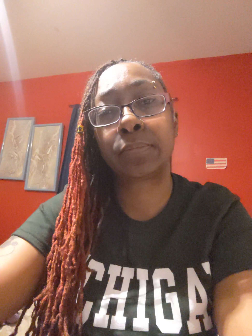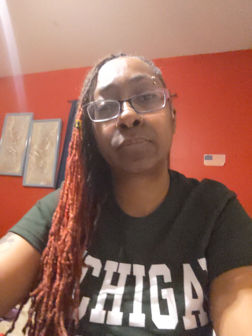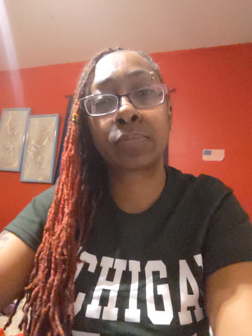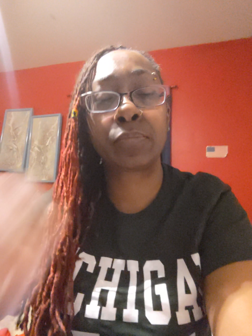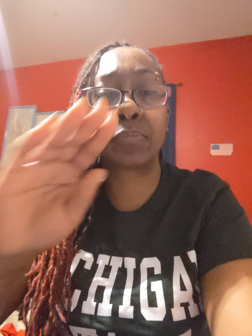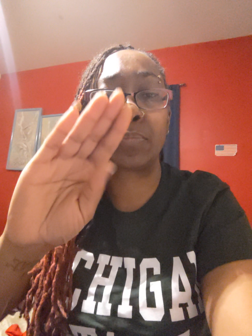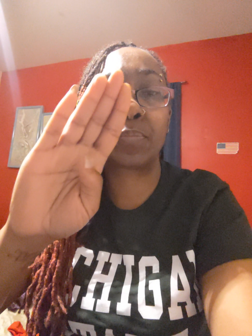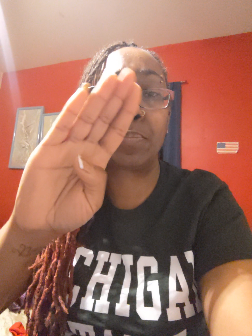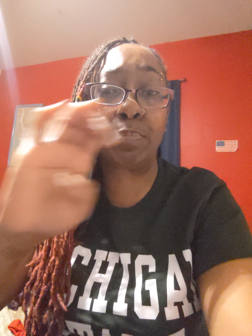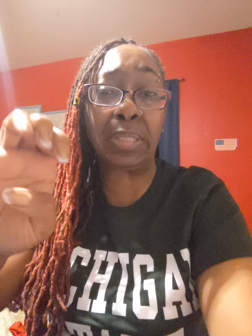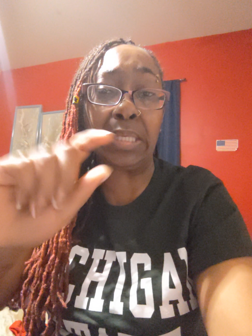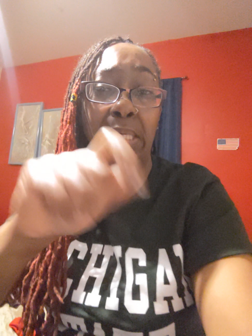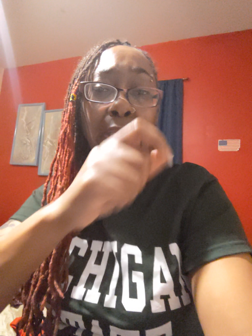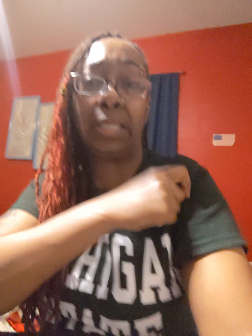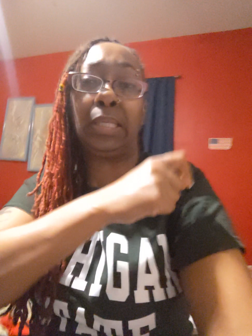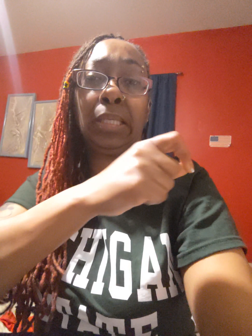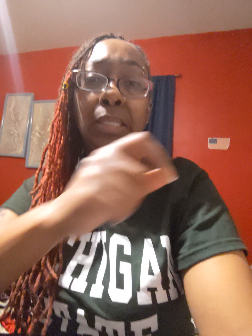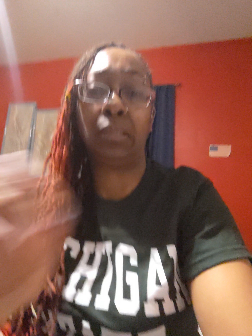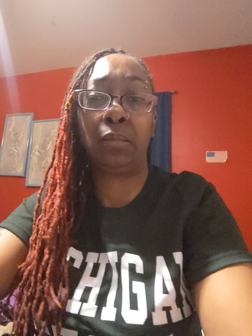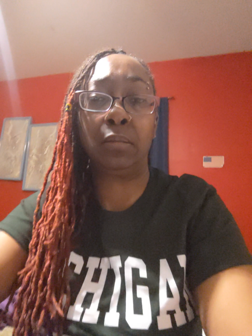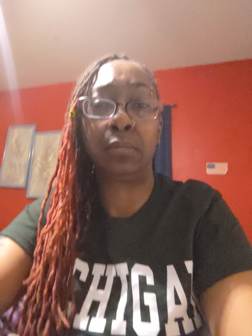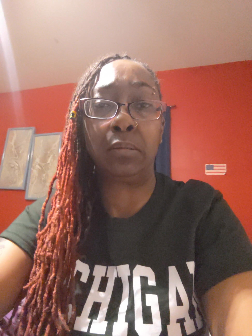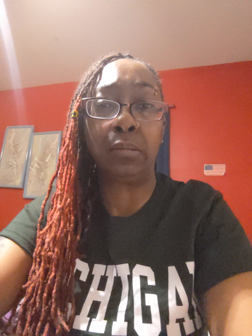bee